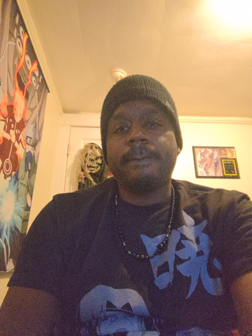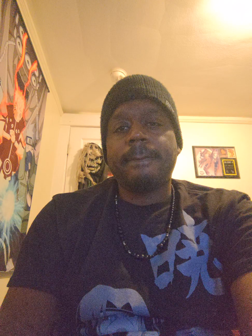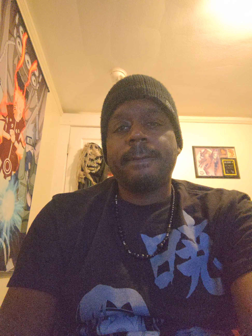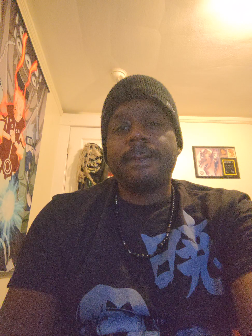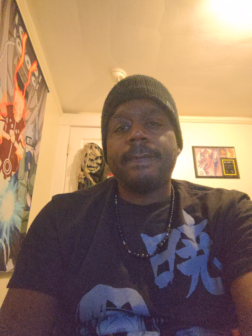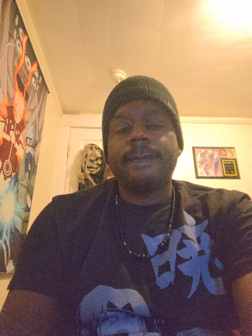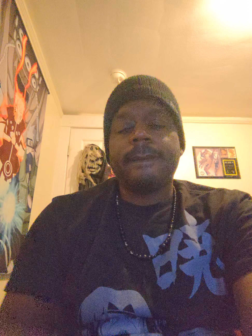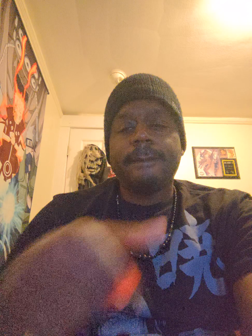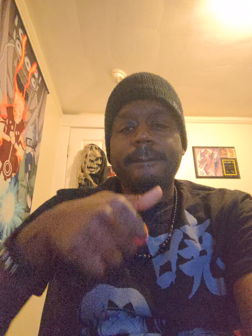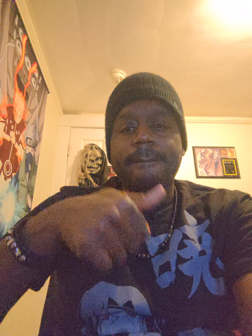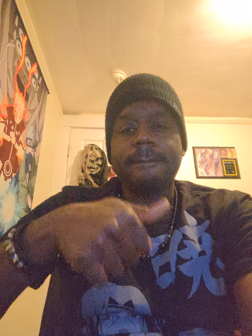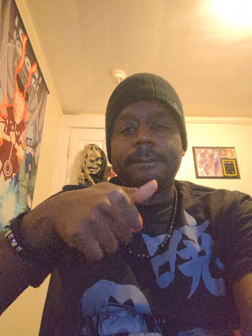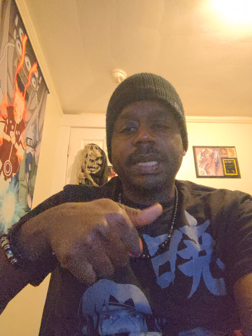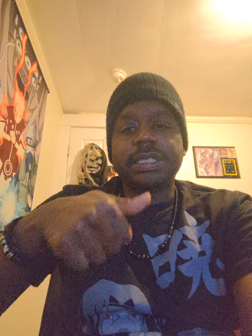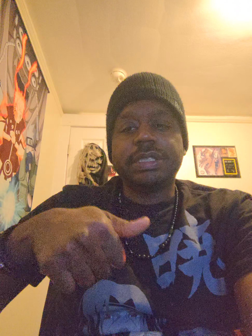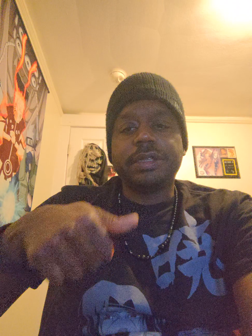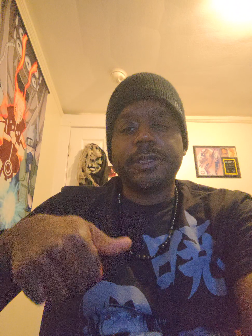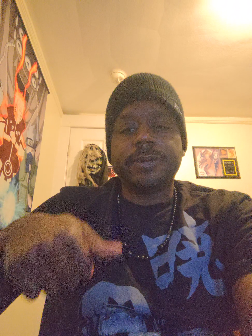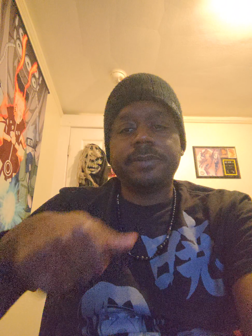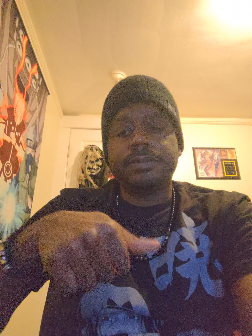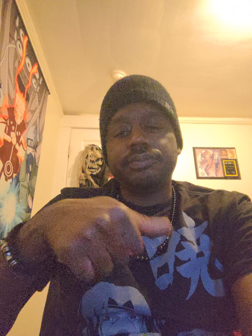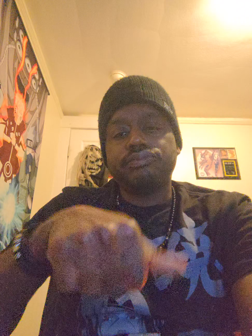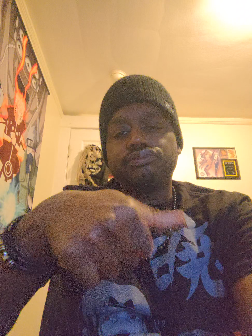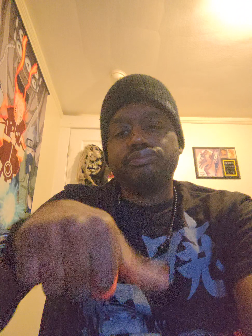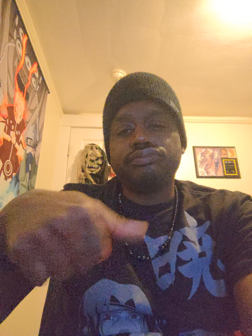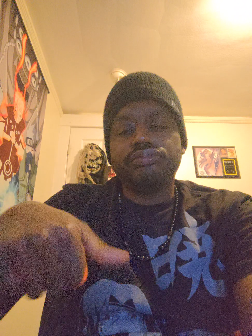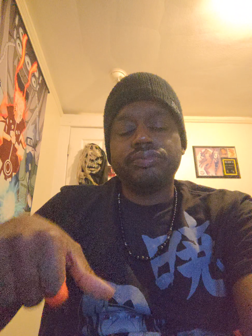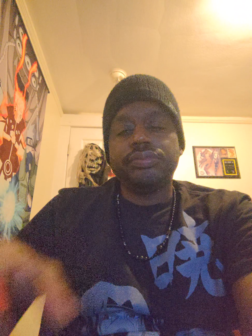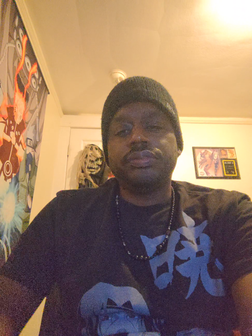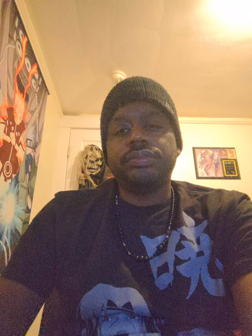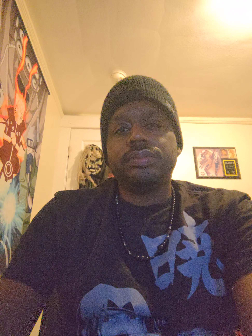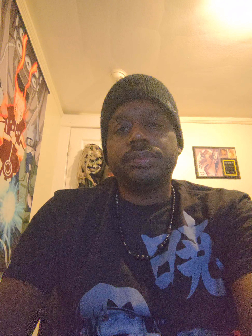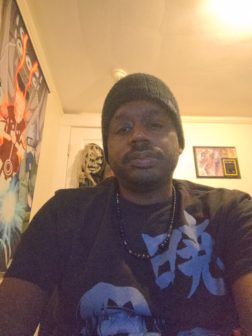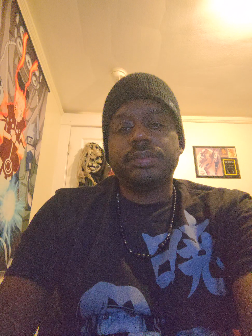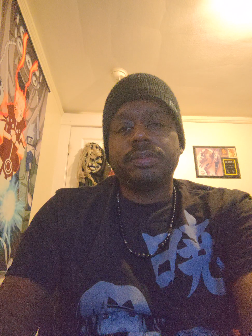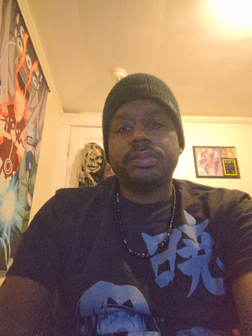puzzle